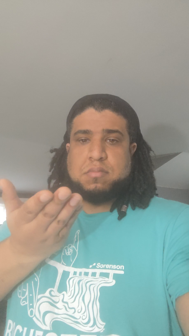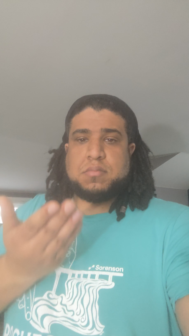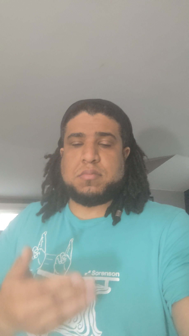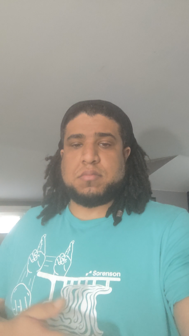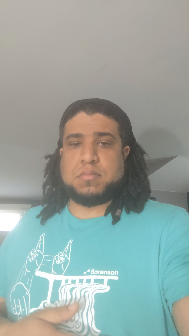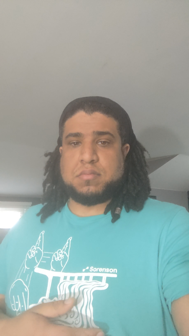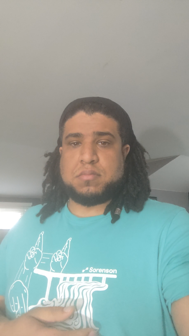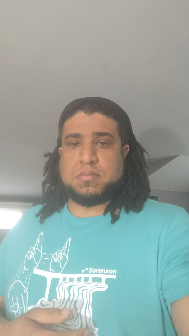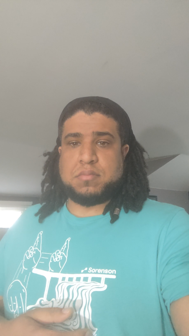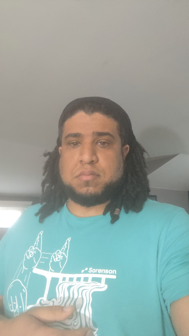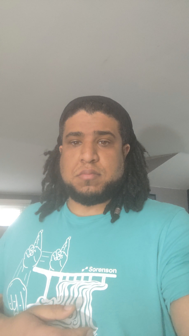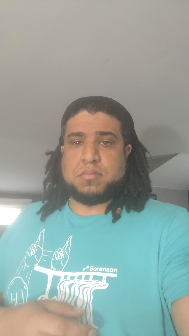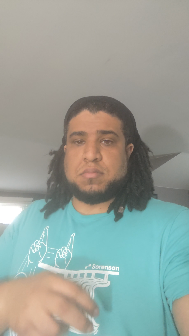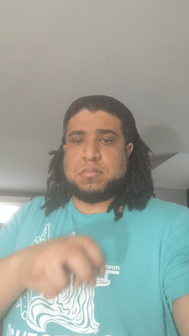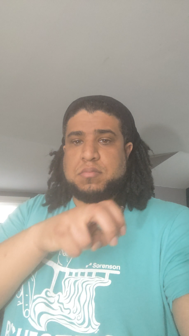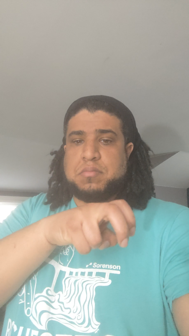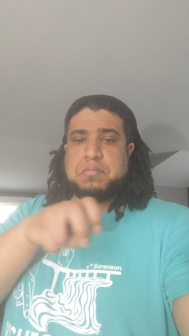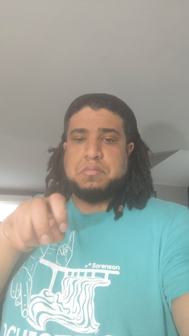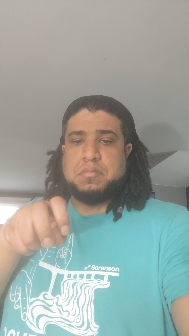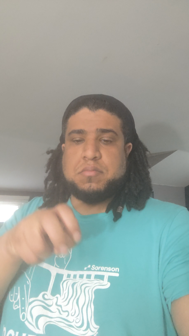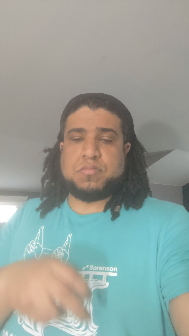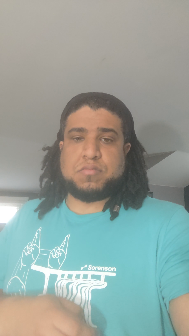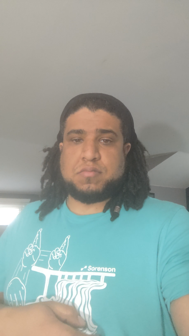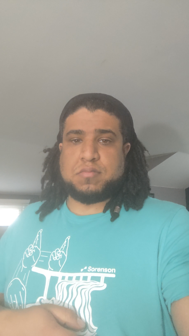bench